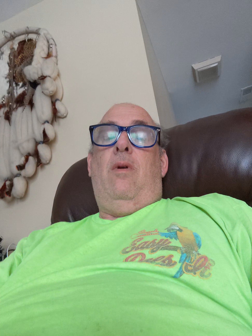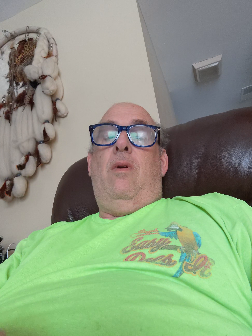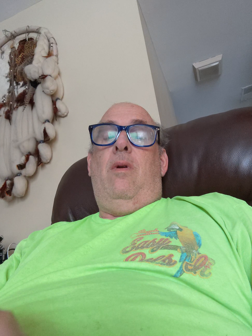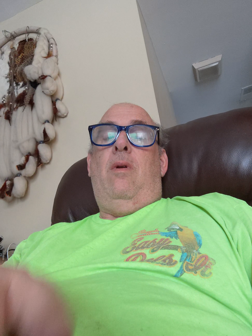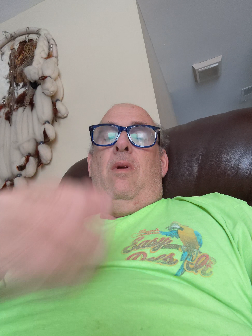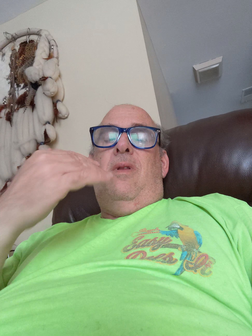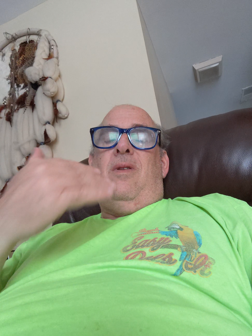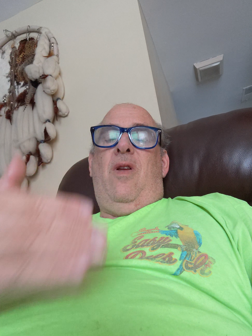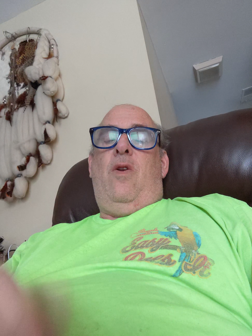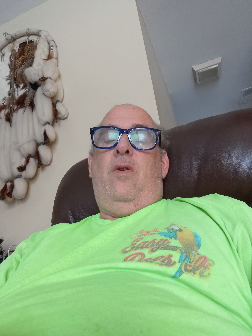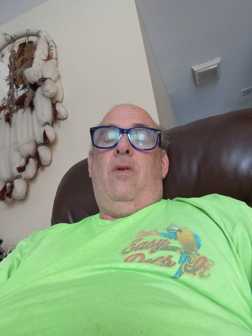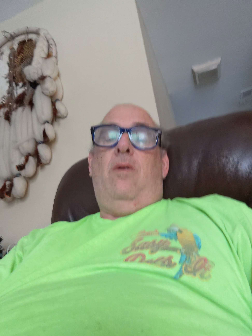now